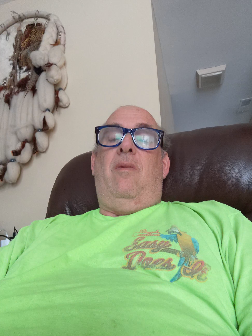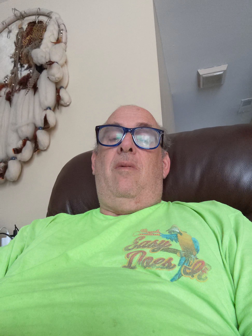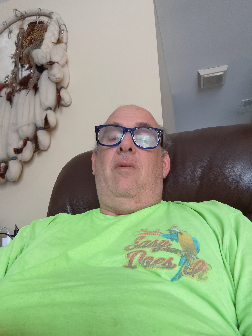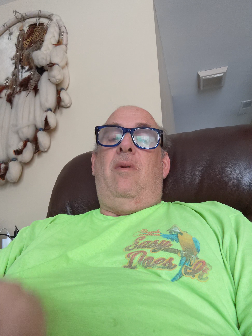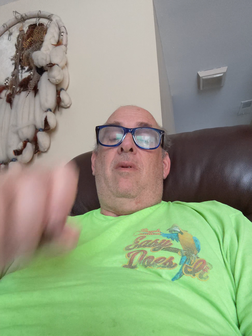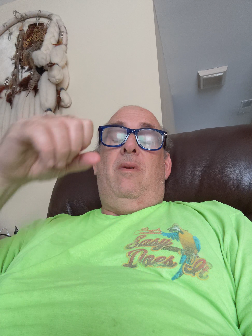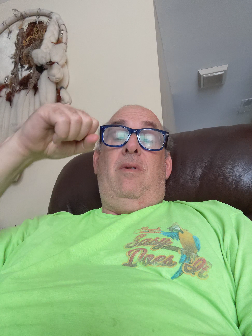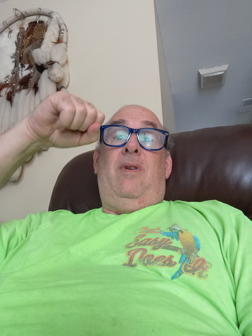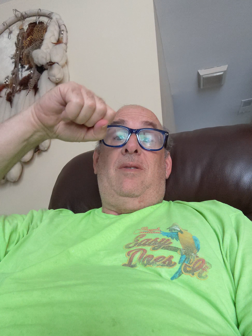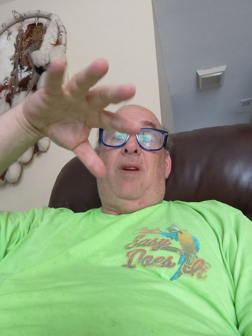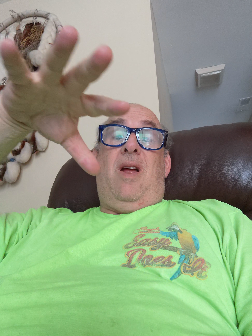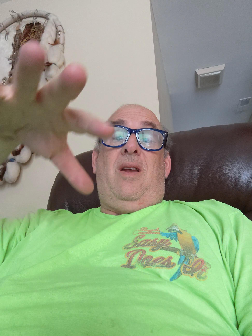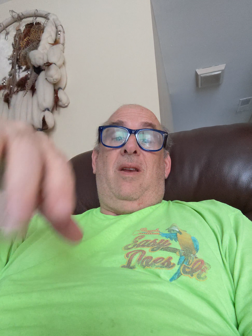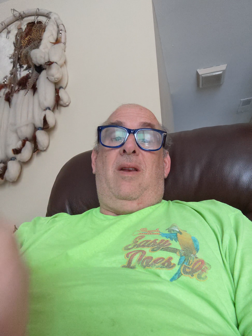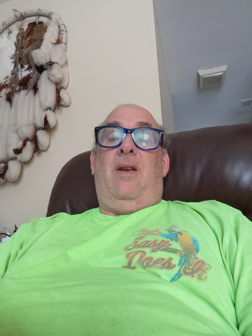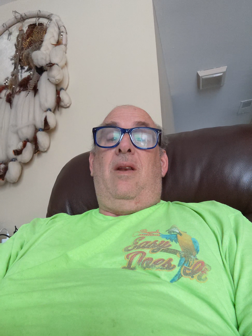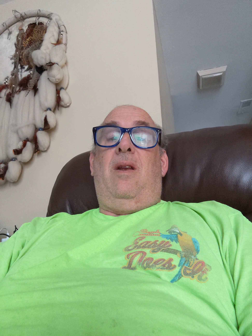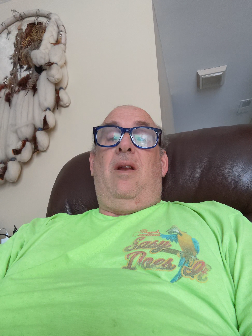sun